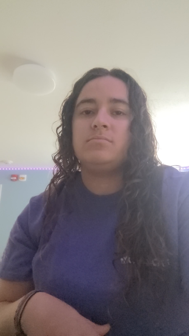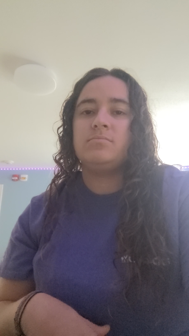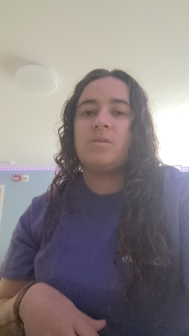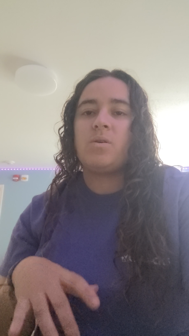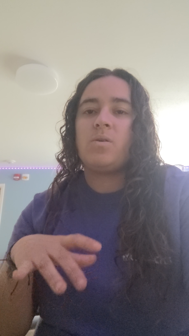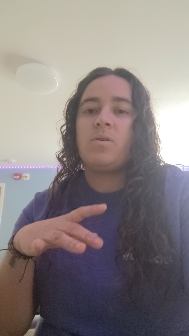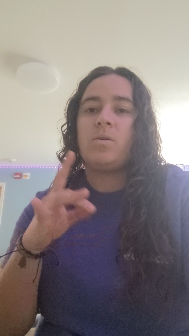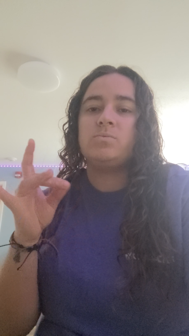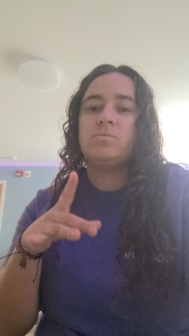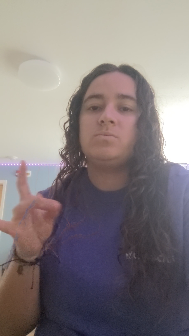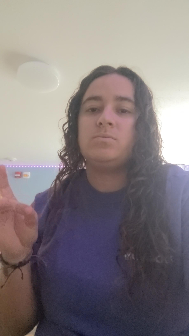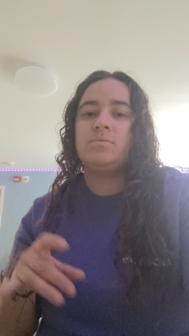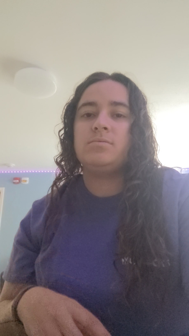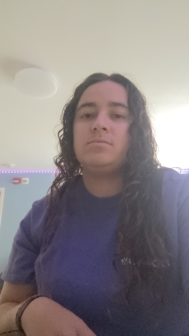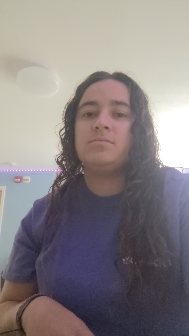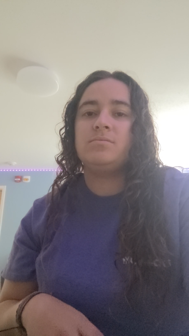choose